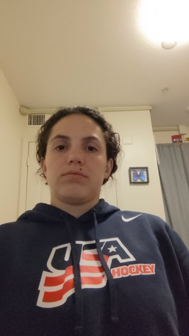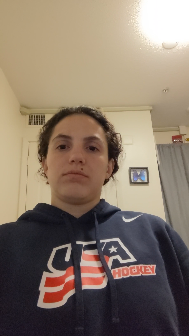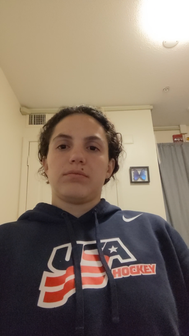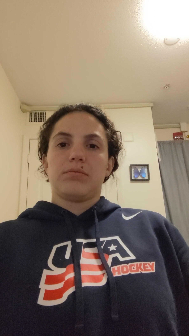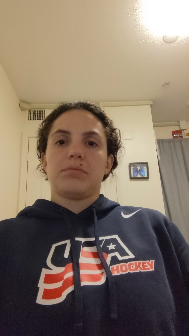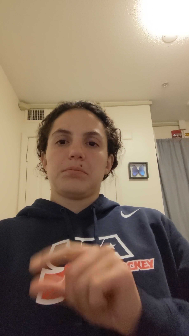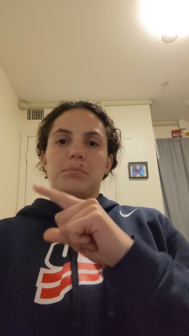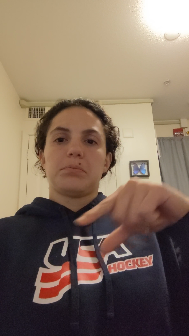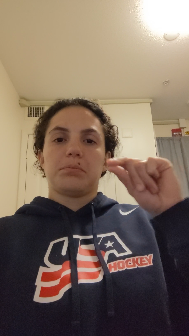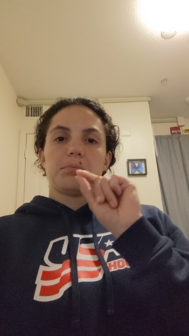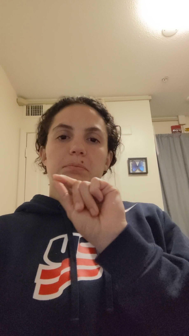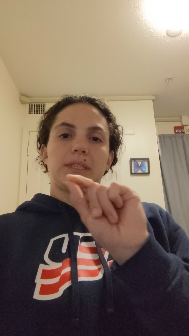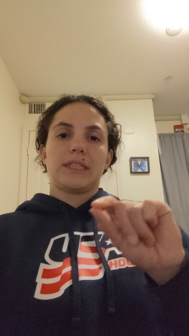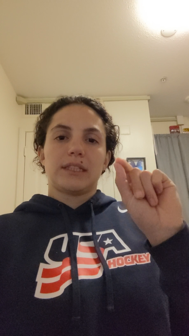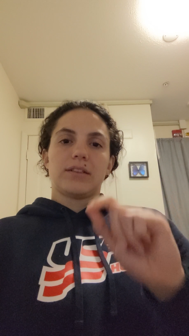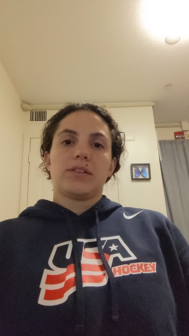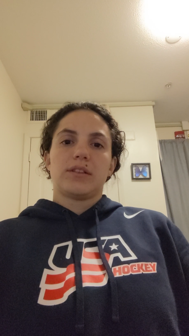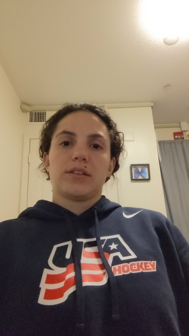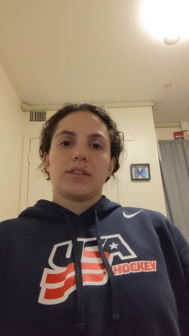peas